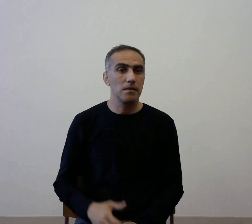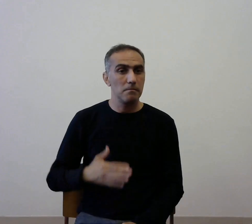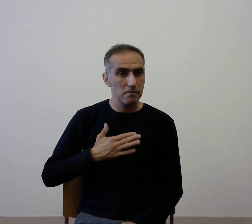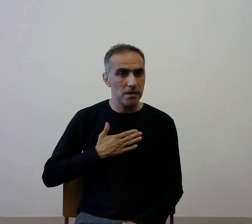mən